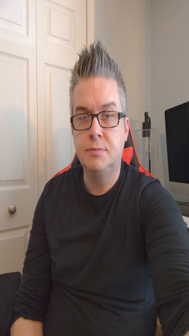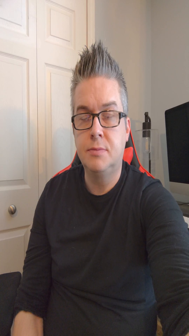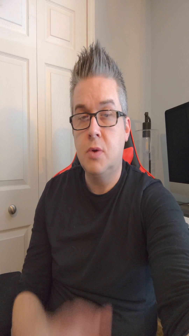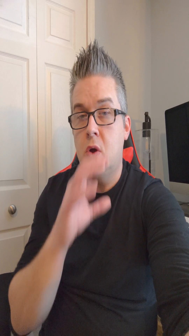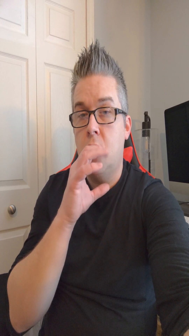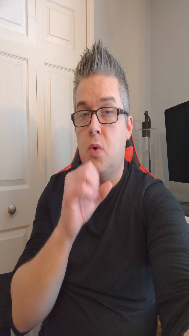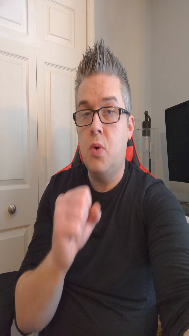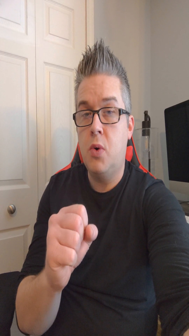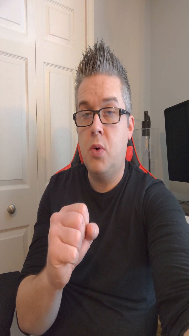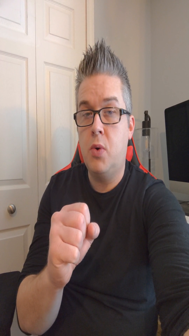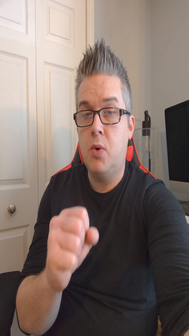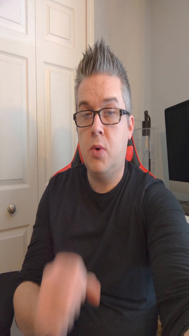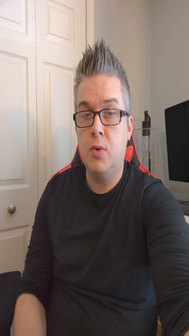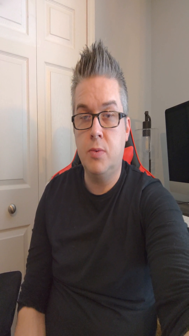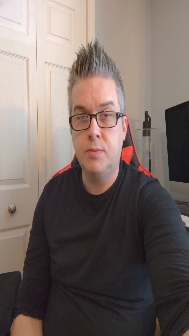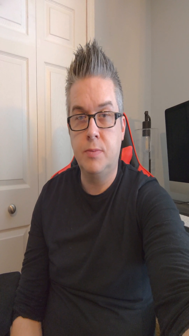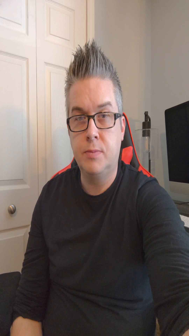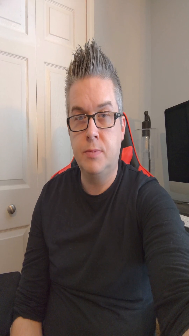old